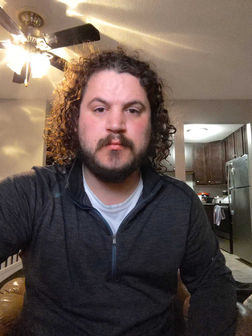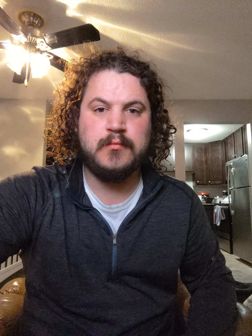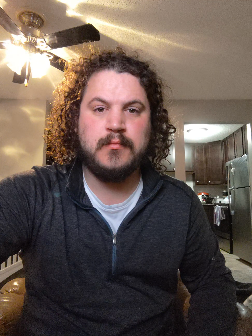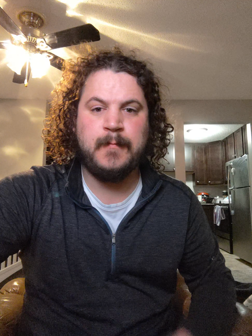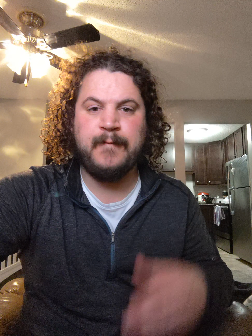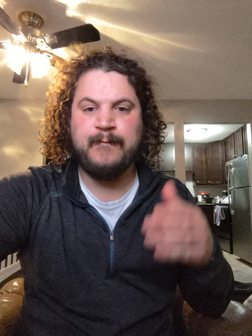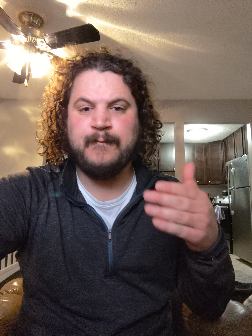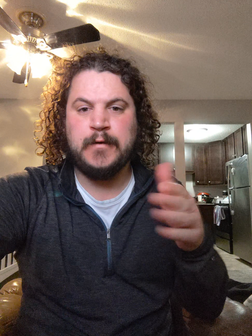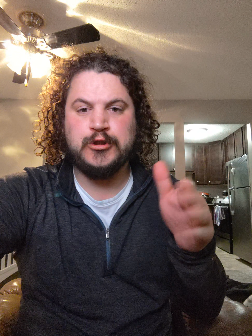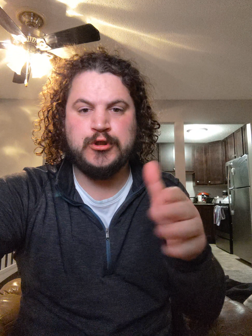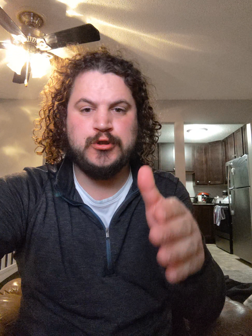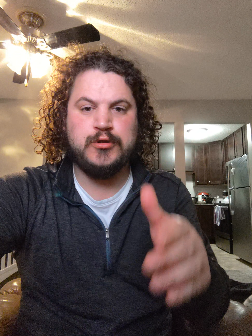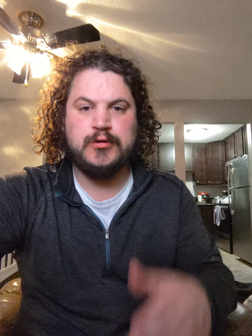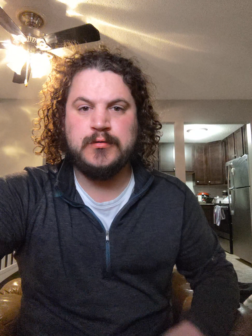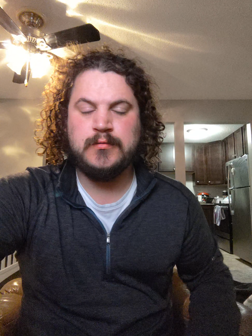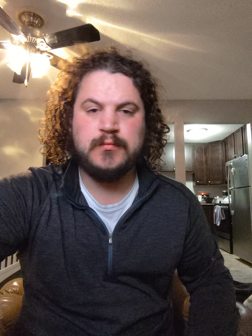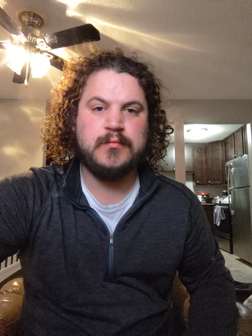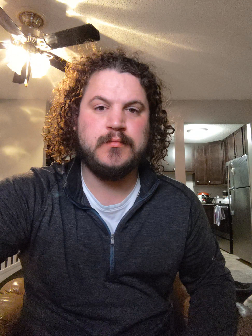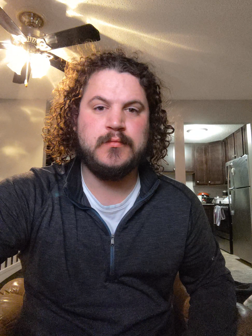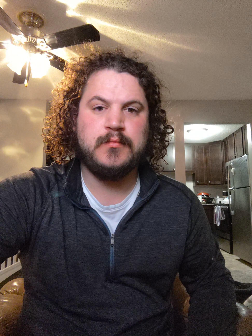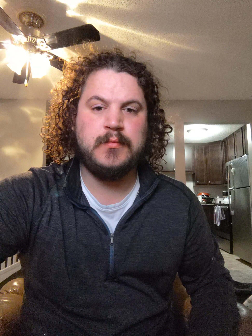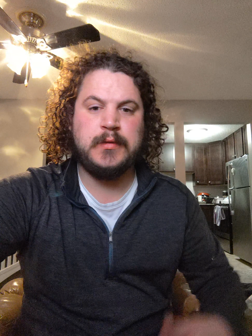fish